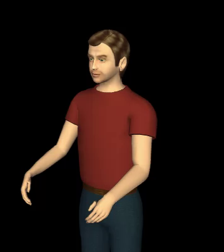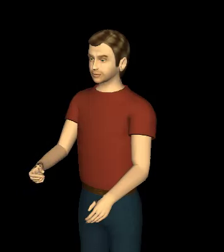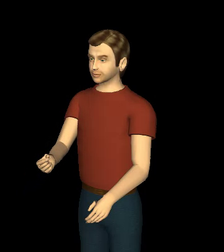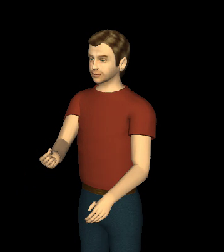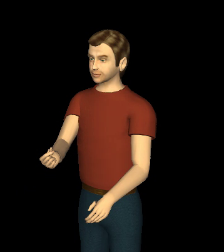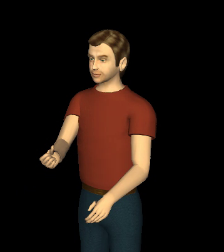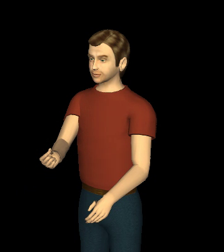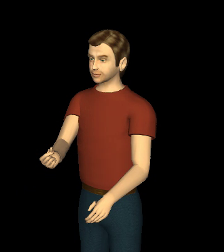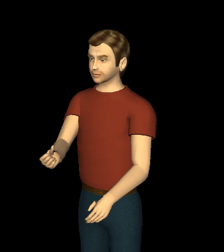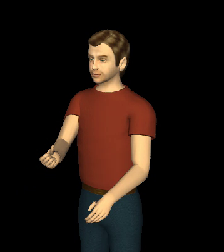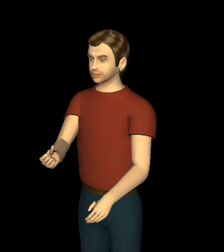مال